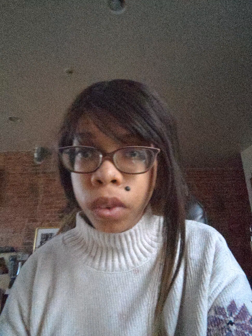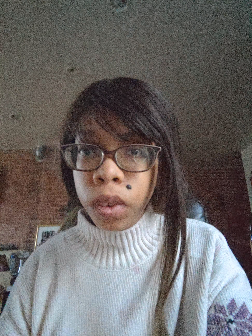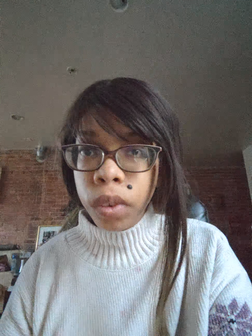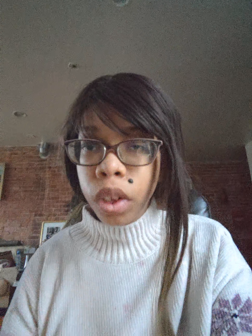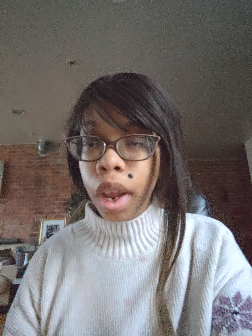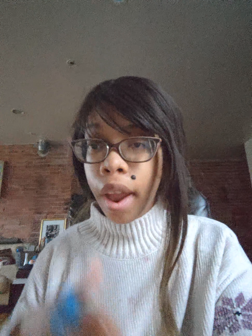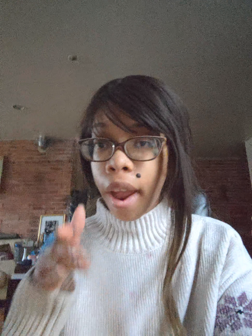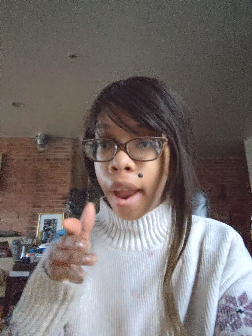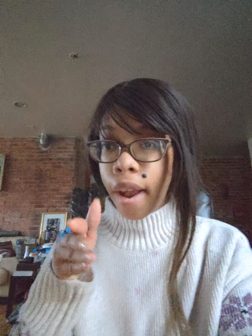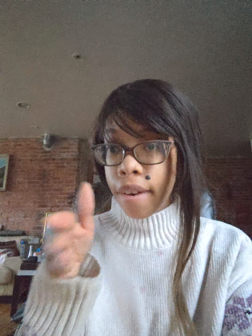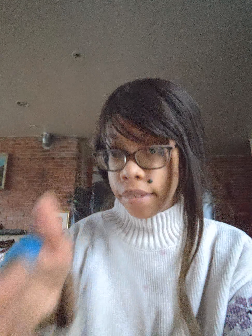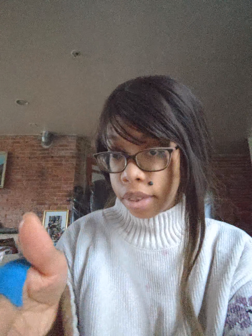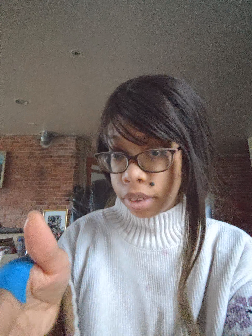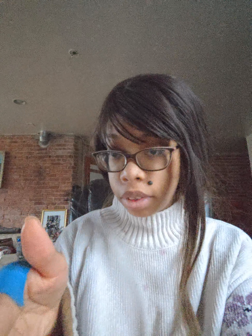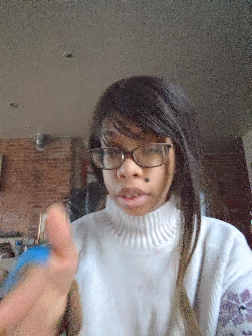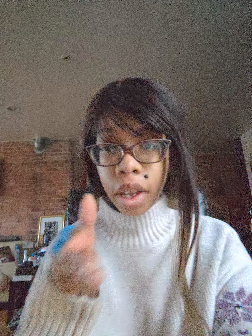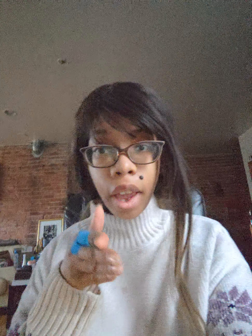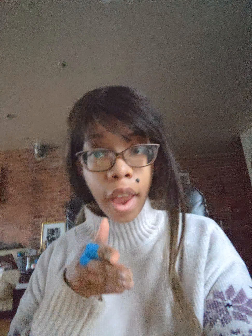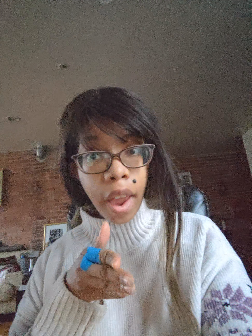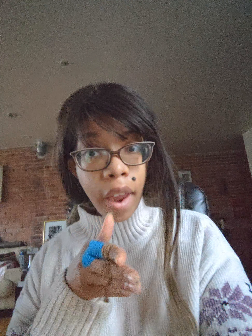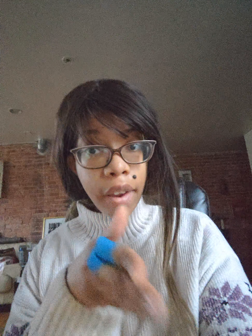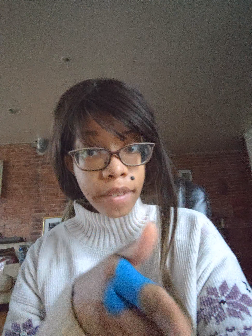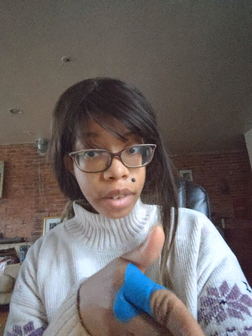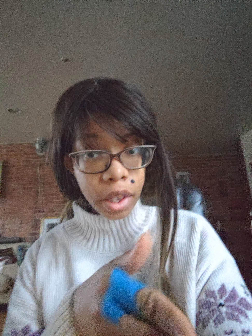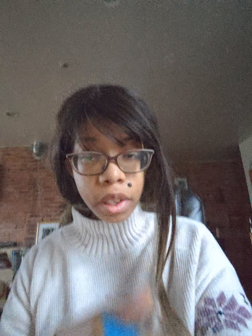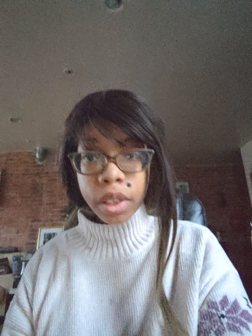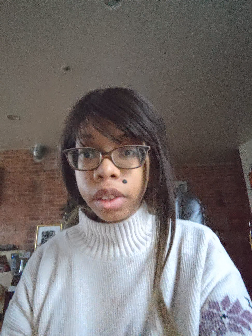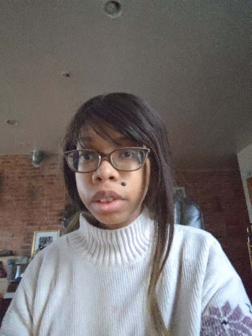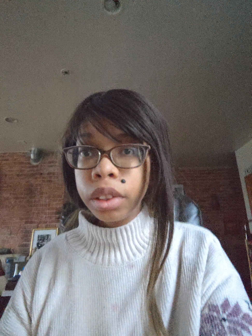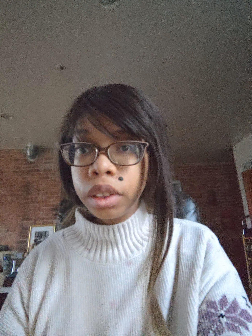after